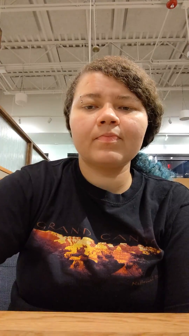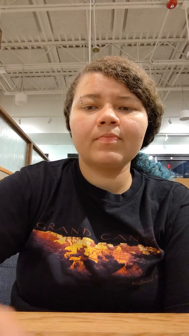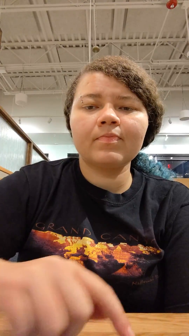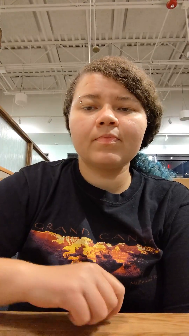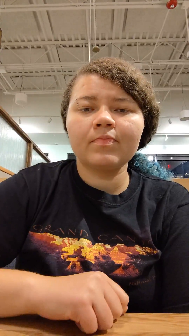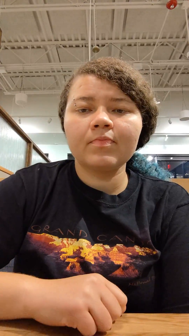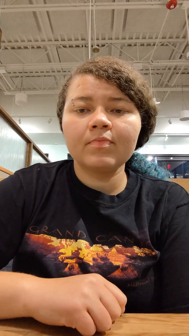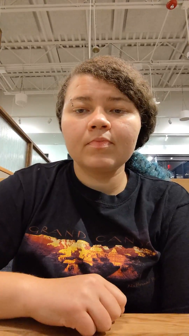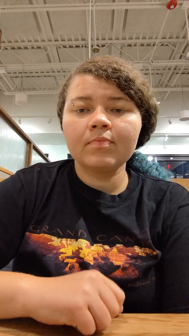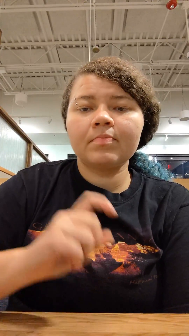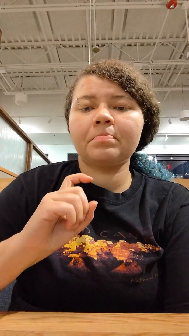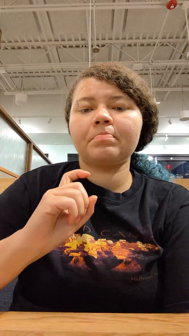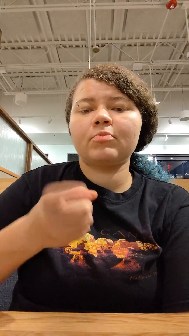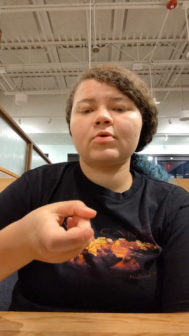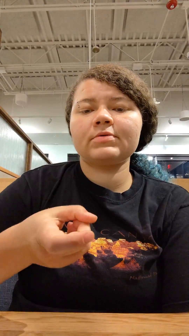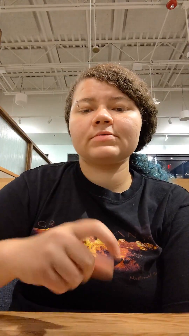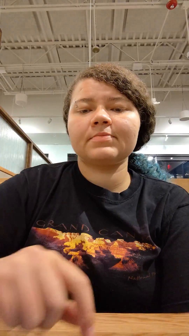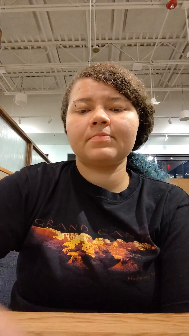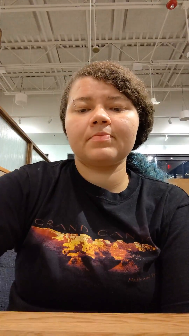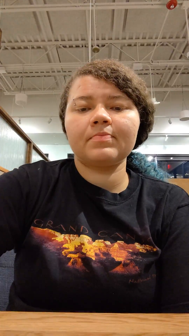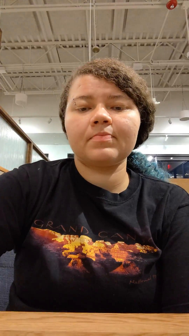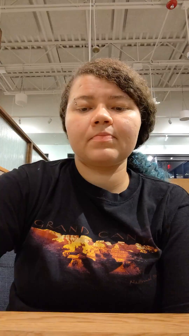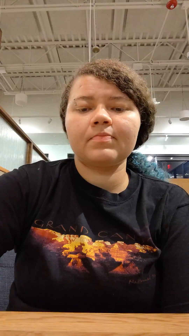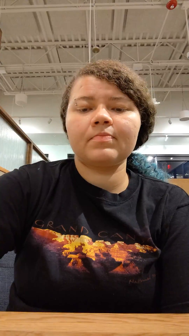present